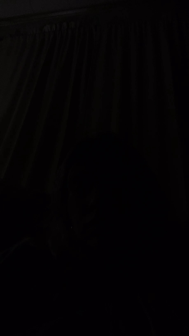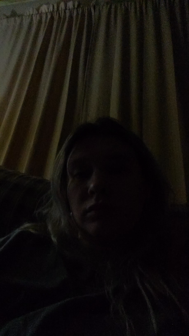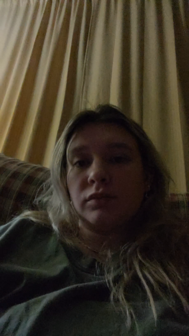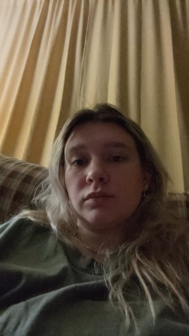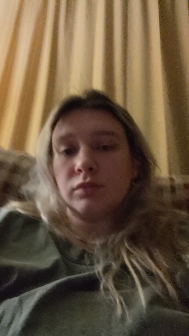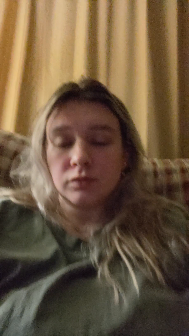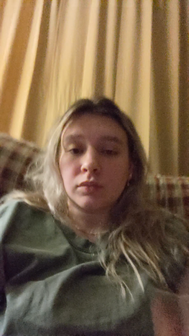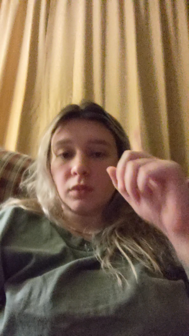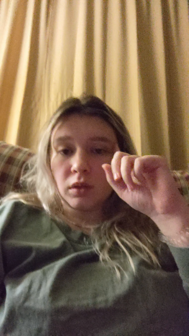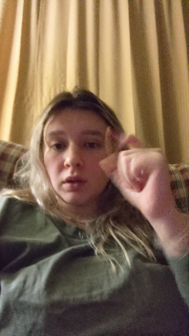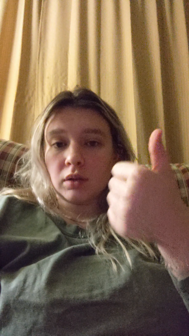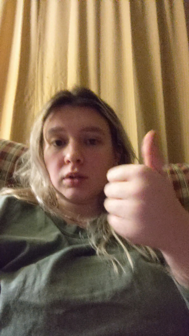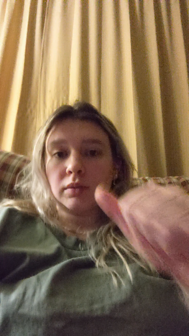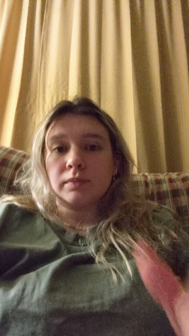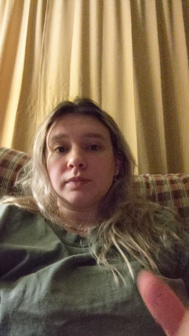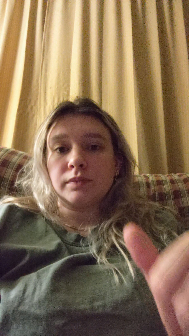dime